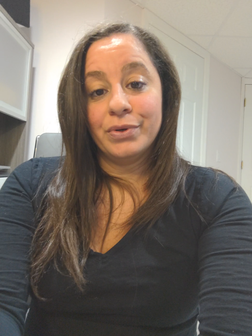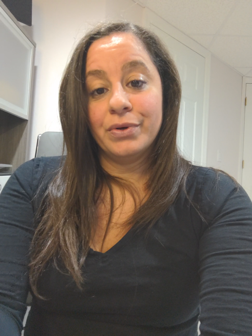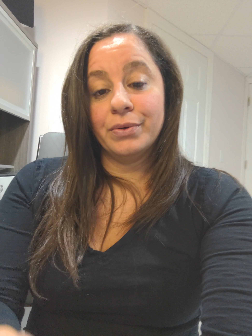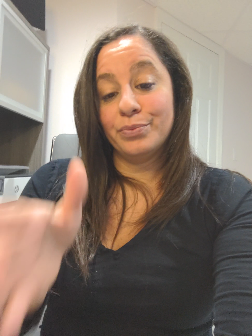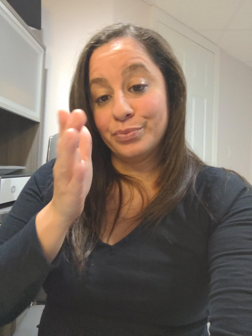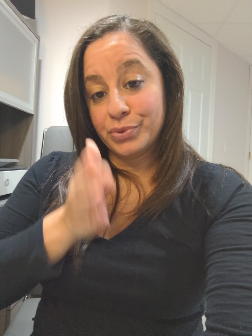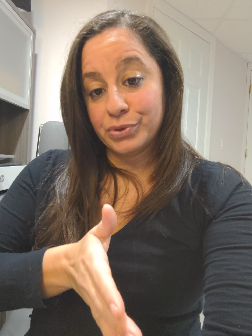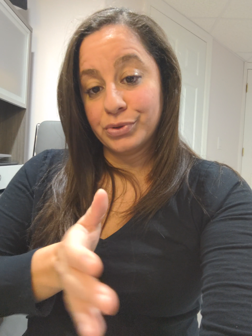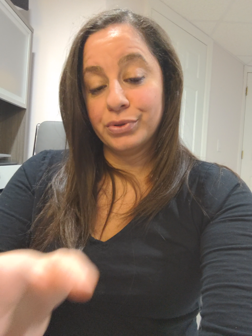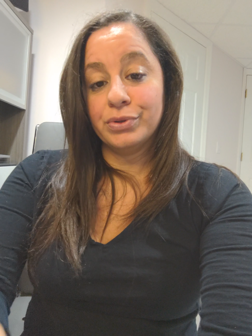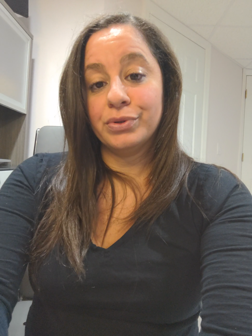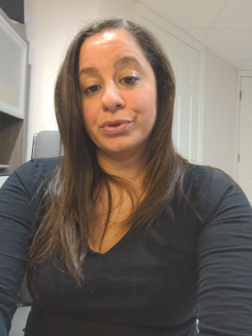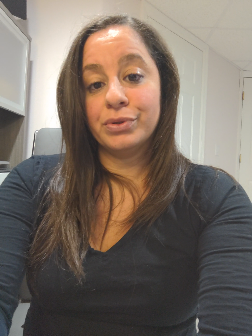person